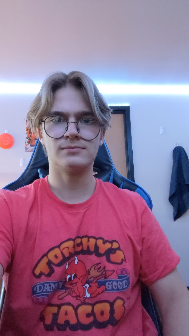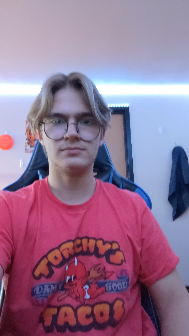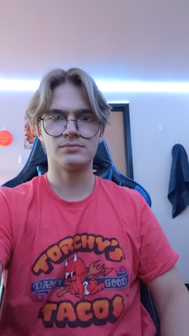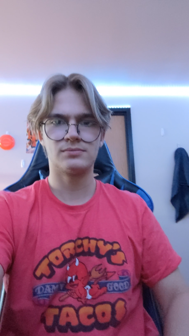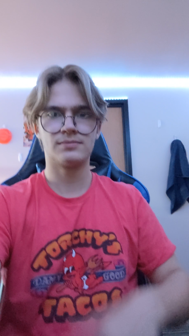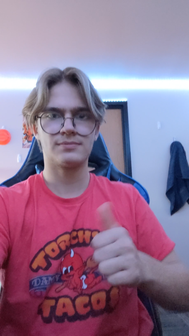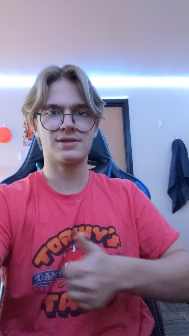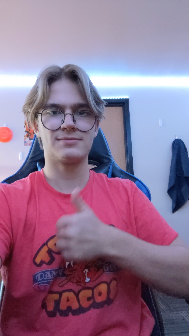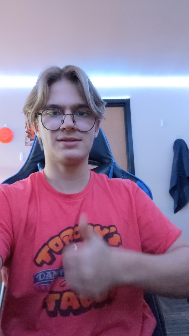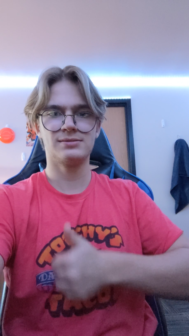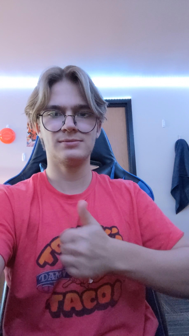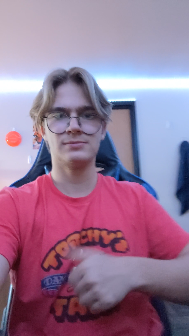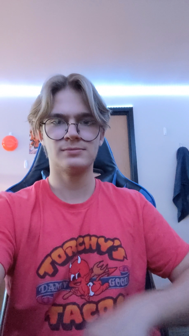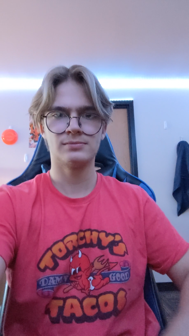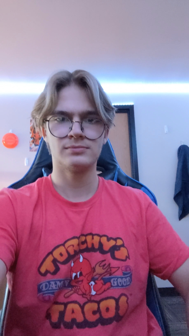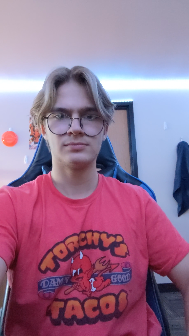basement